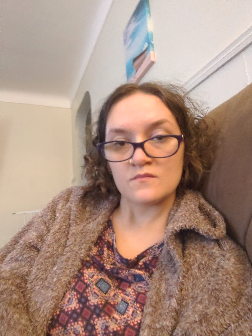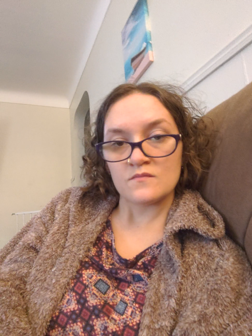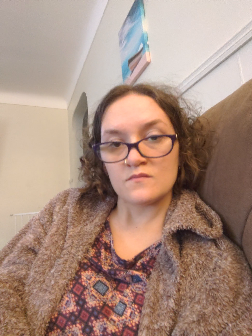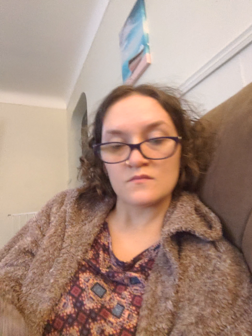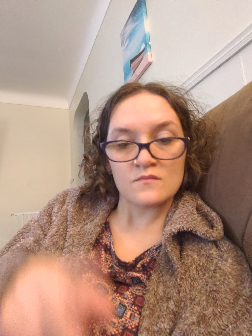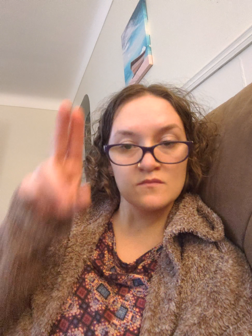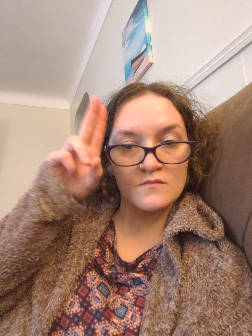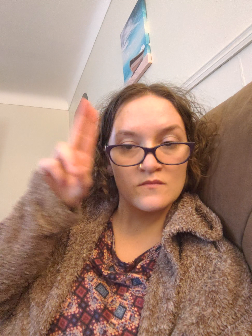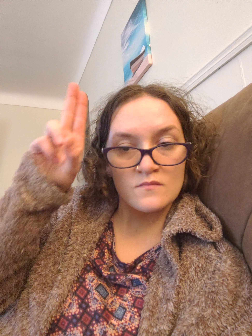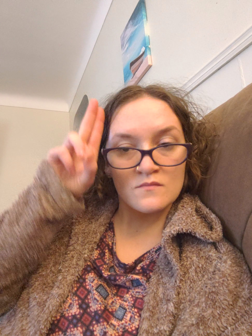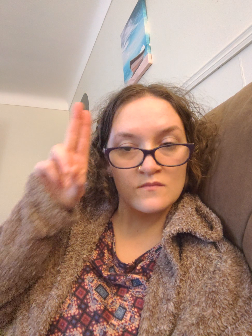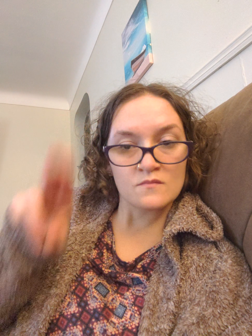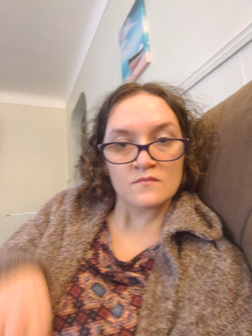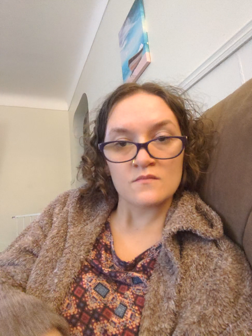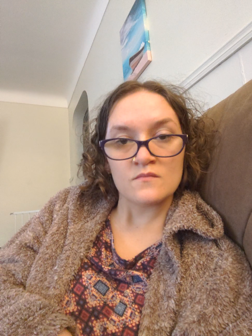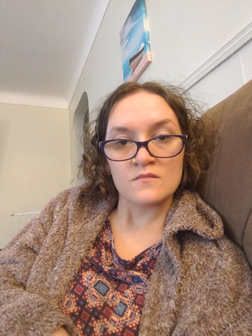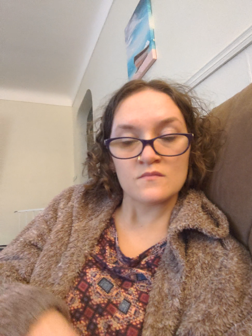uncle